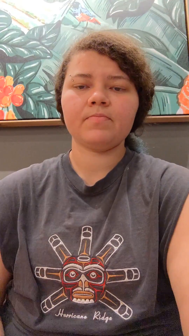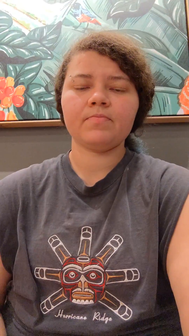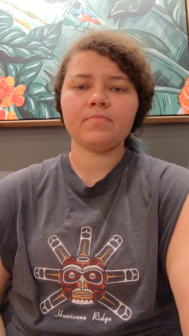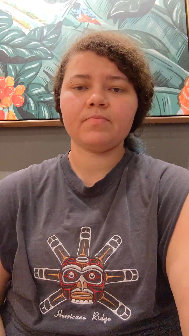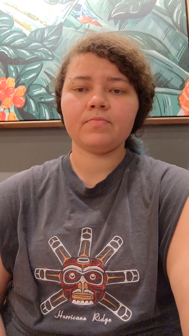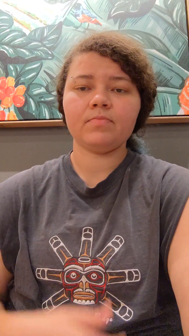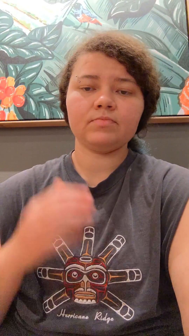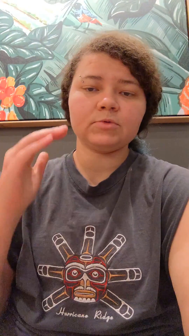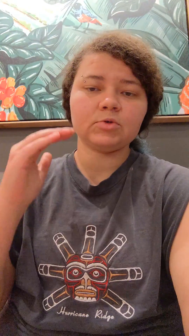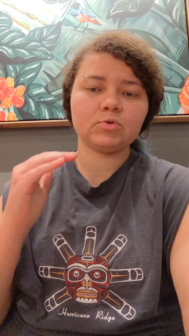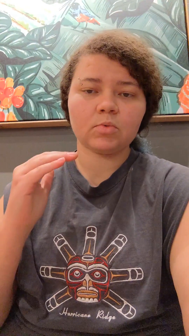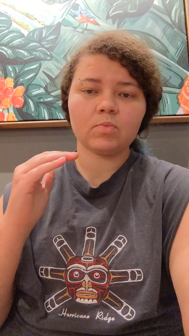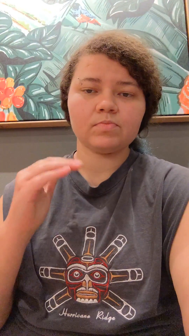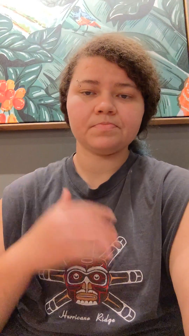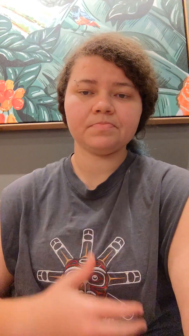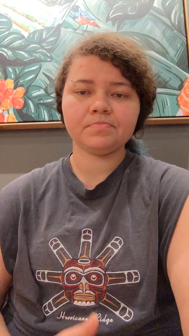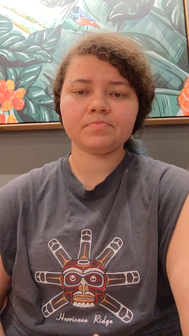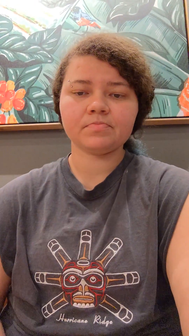short